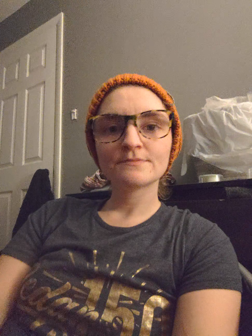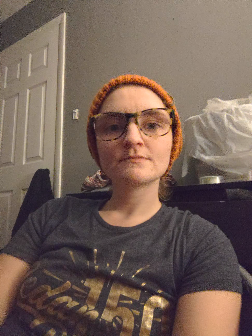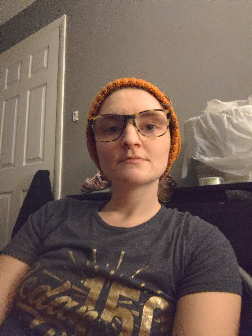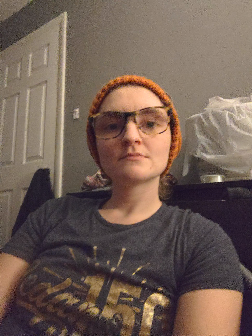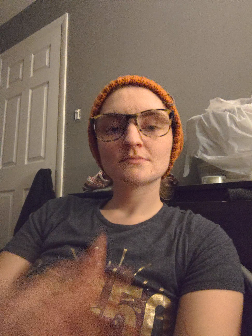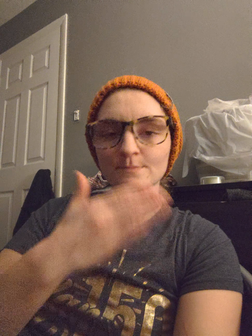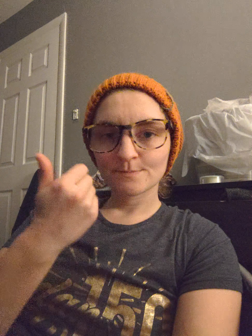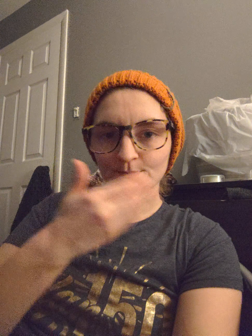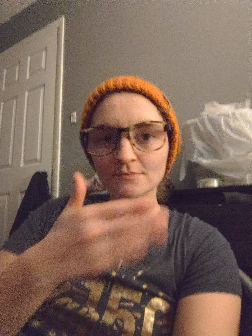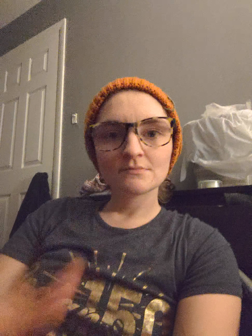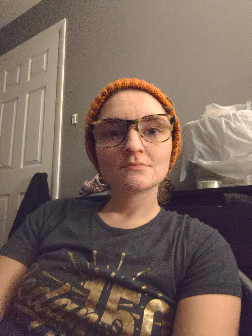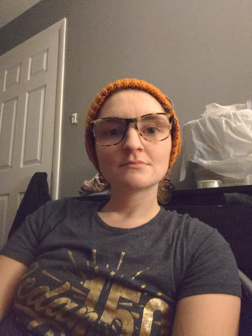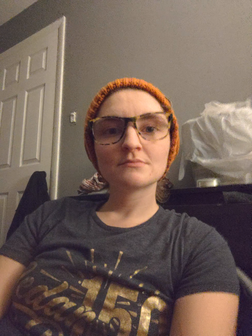napkin